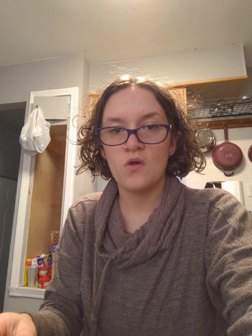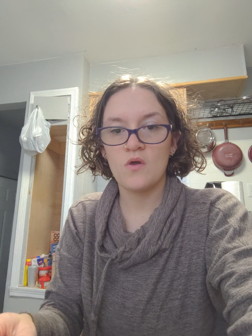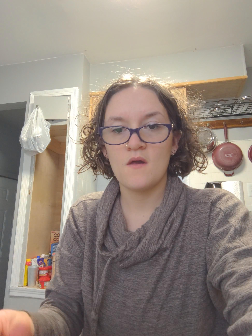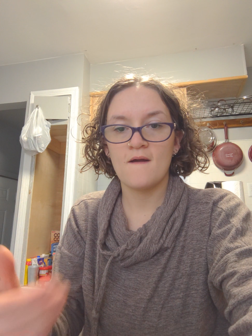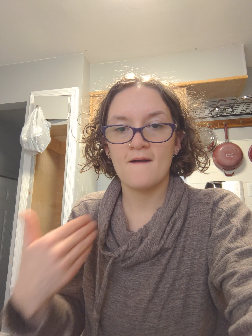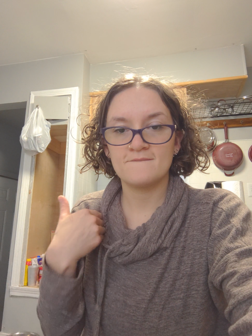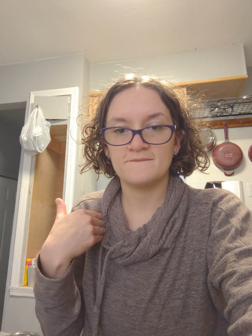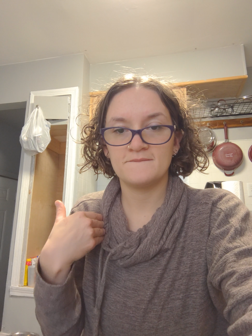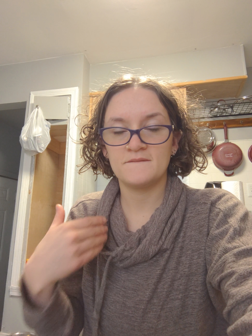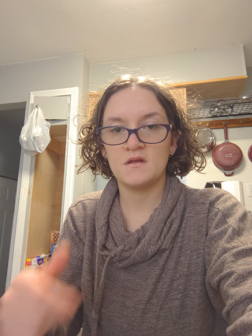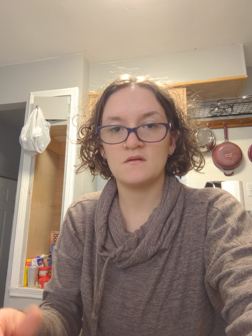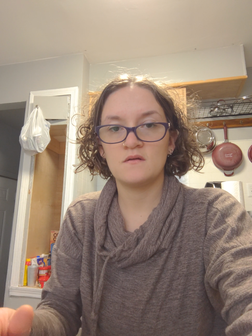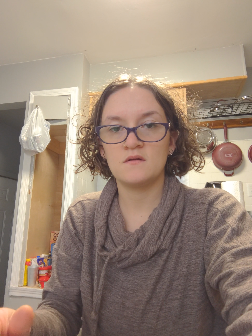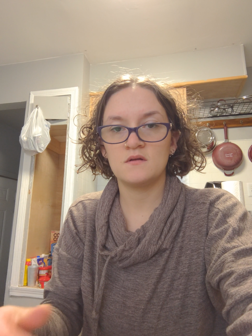have